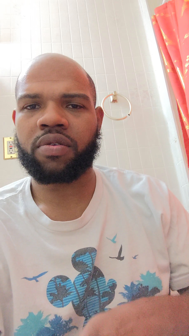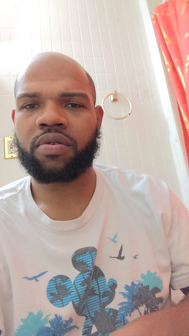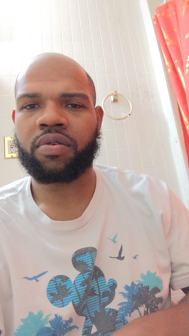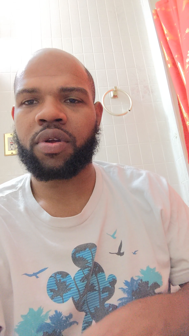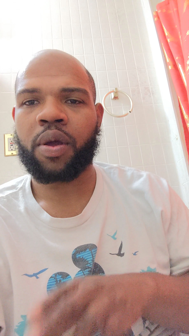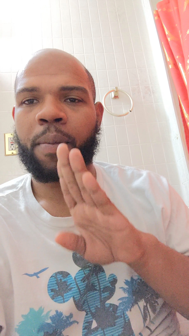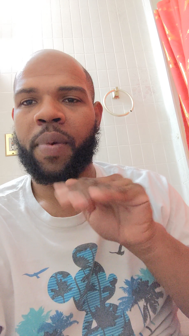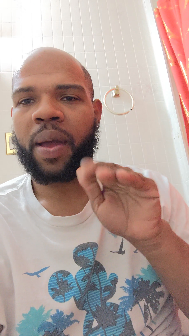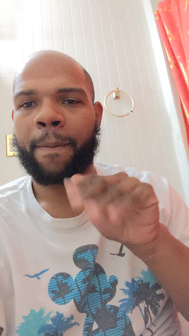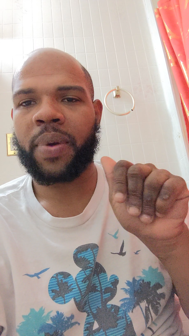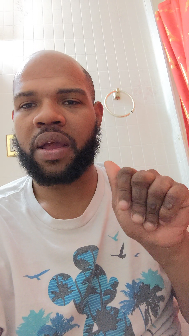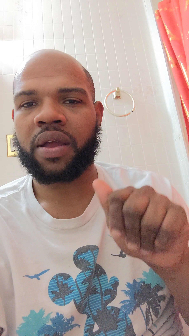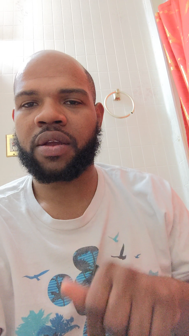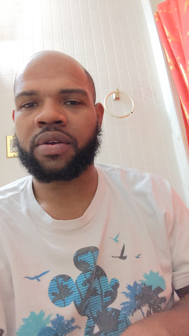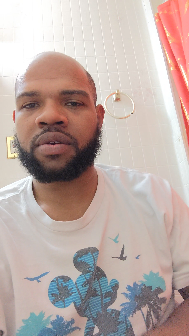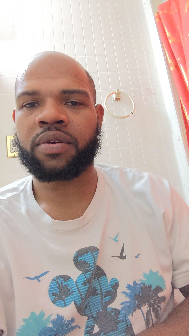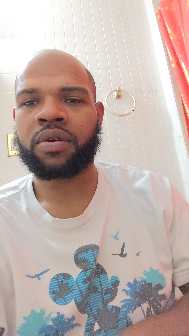baa baa